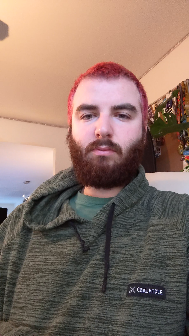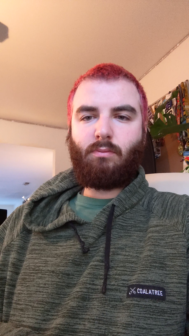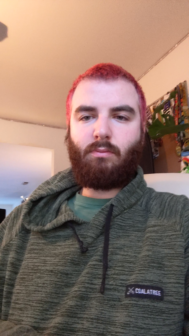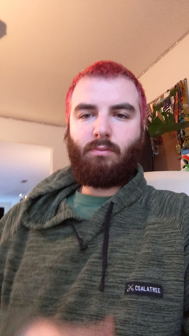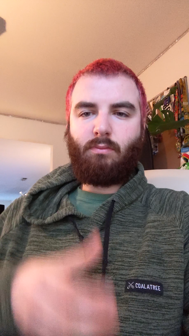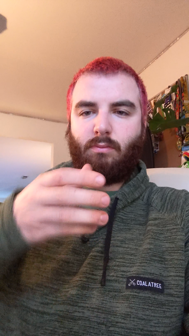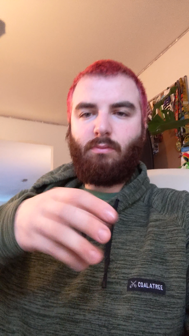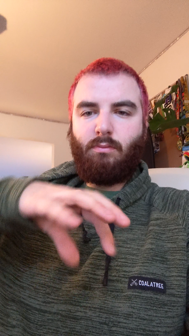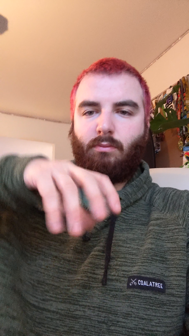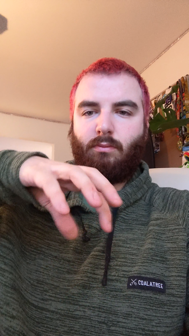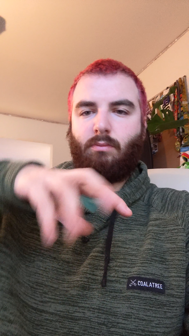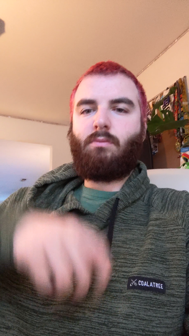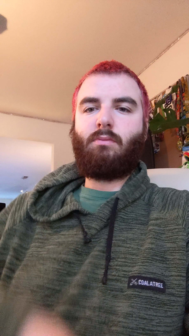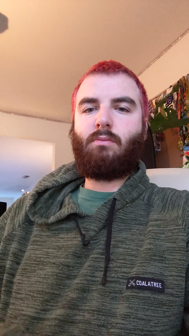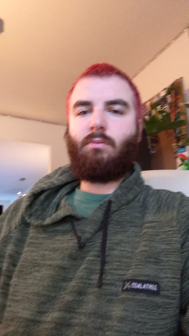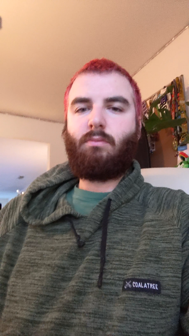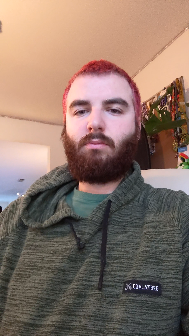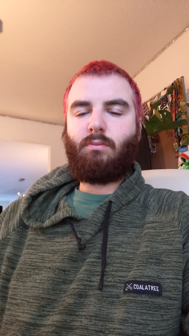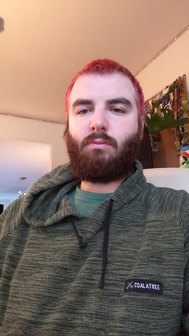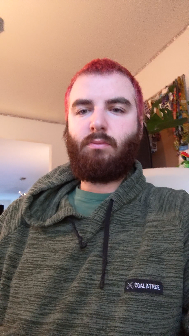jar